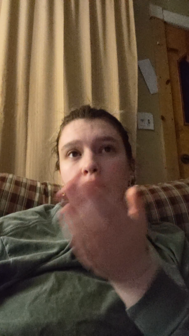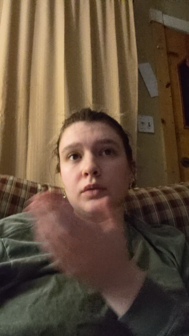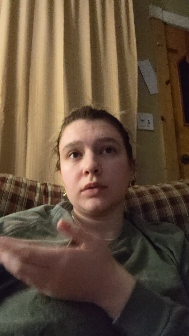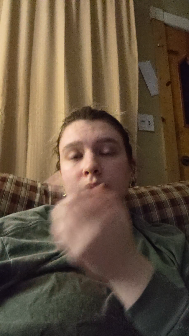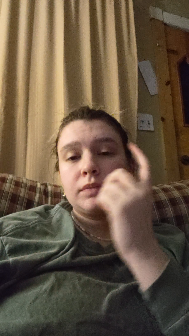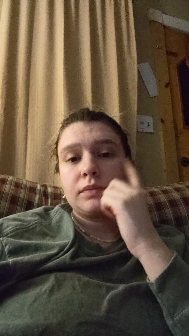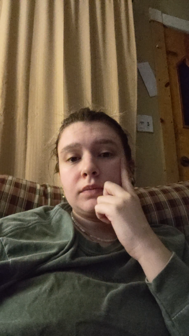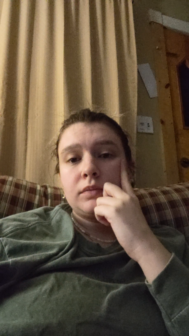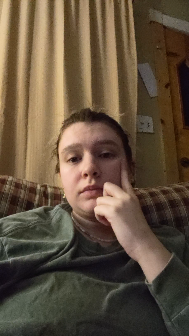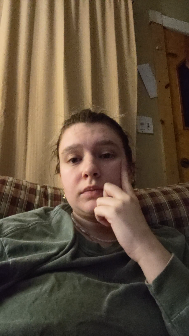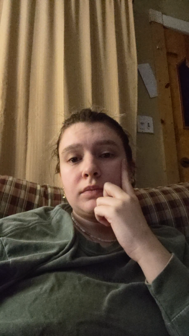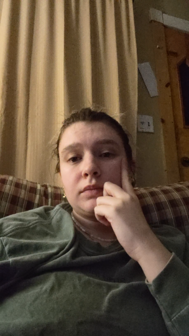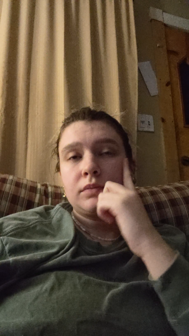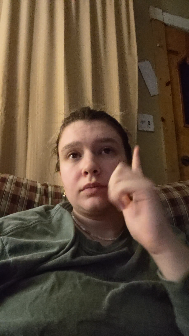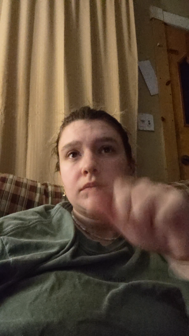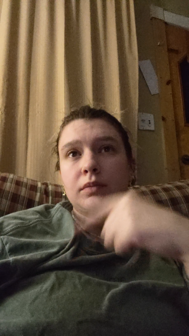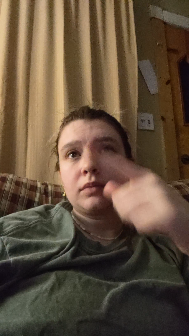about